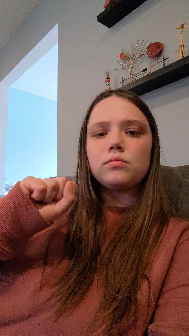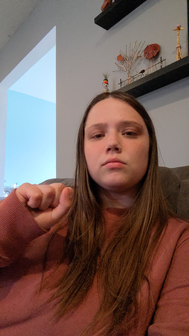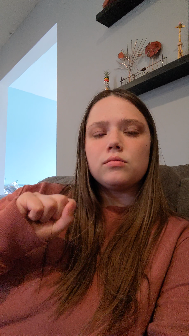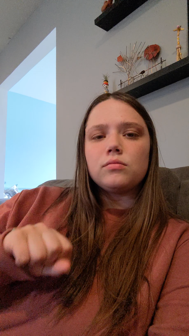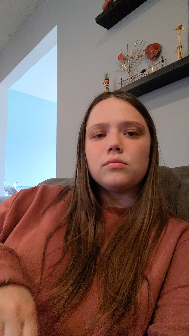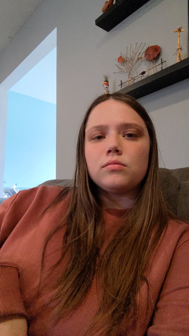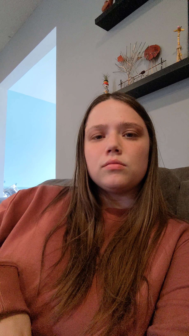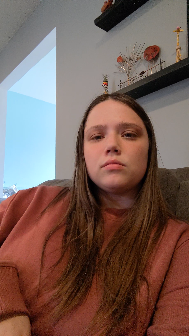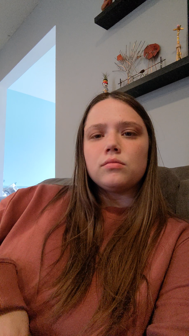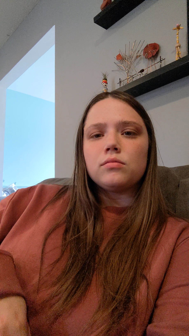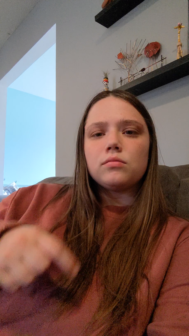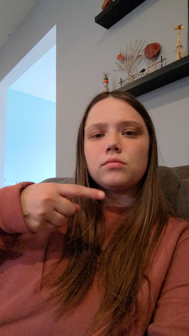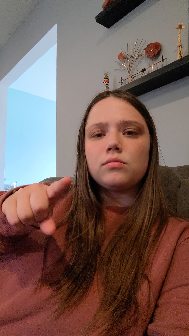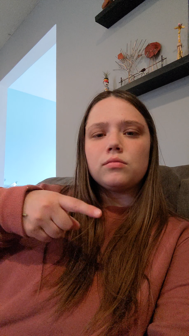knife